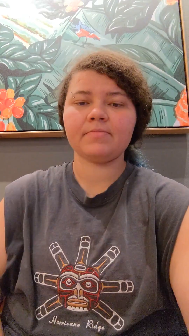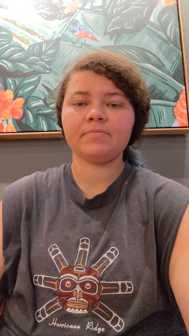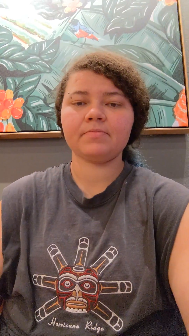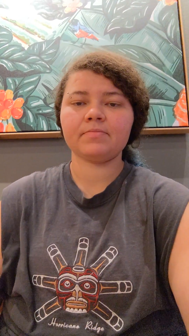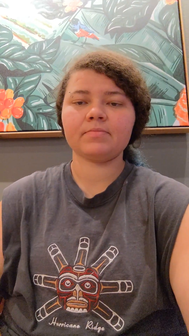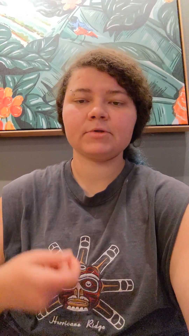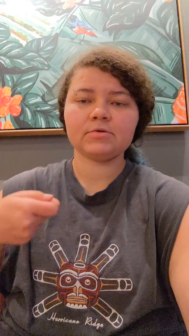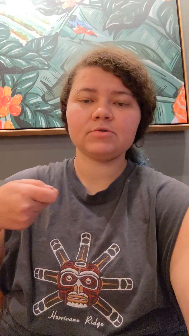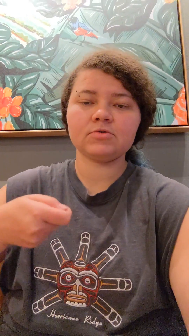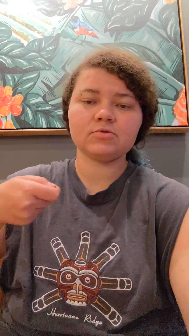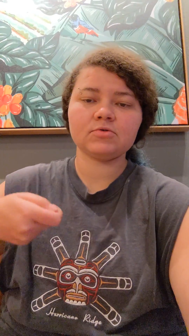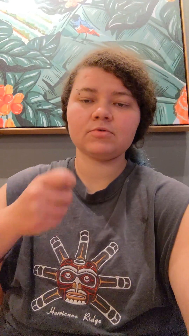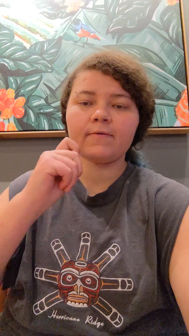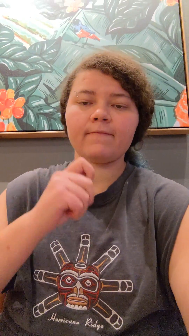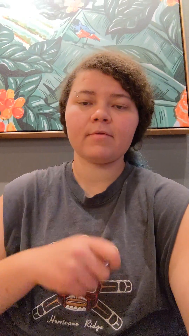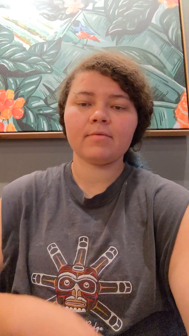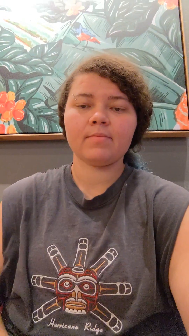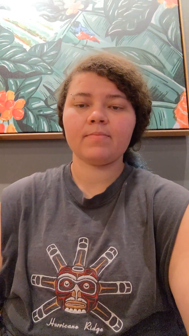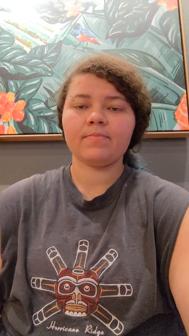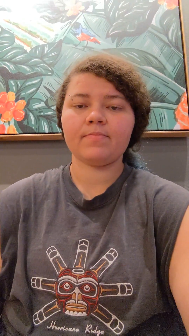shovel